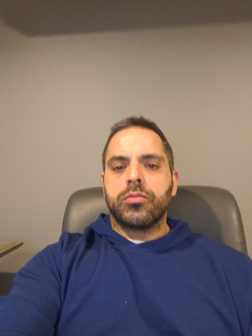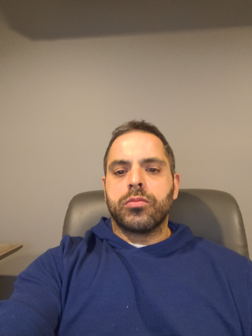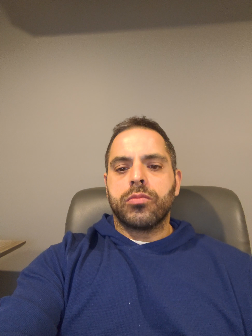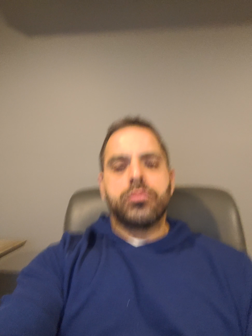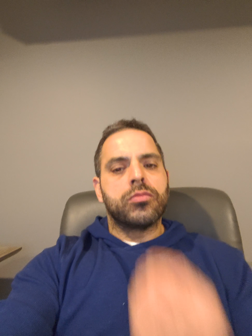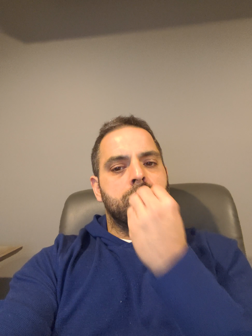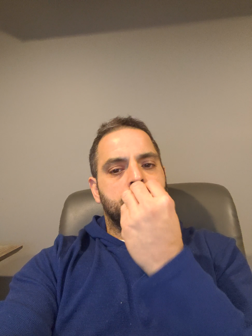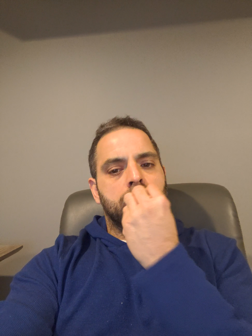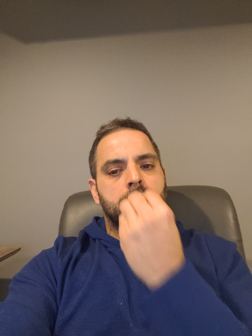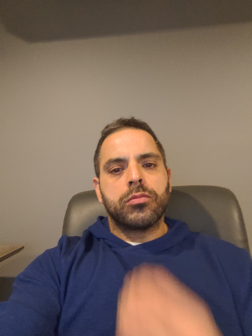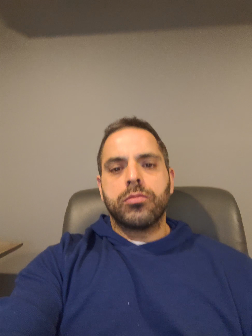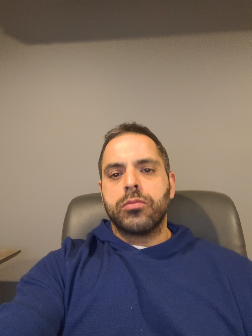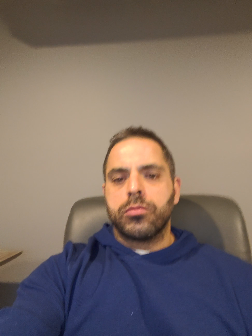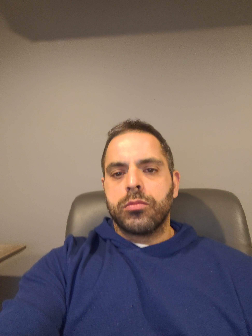snack